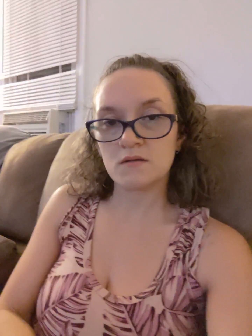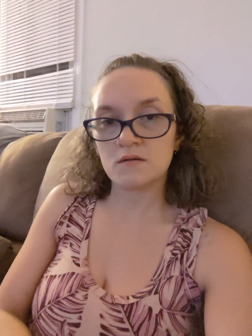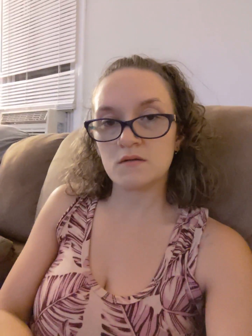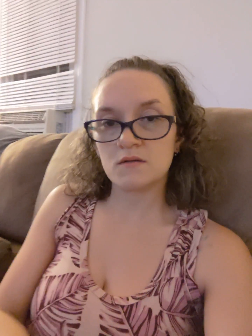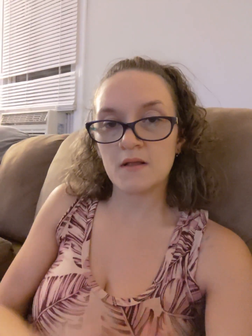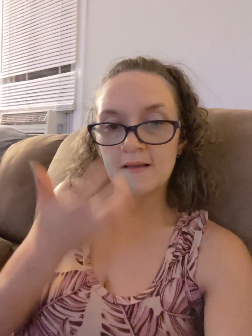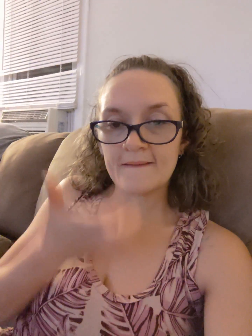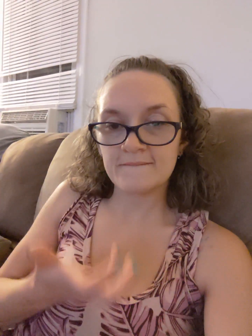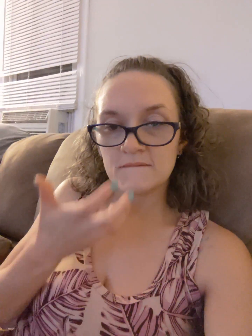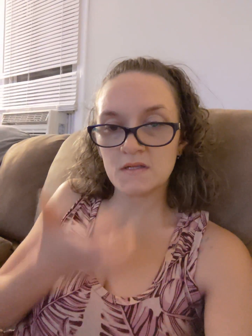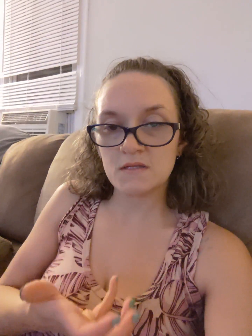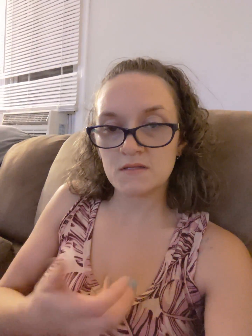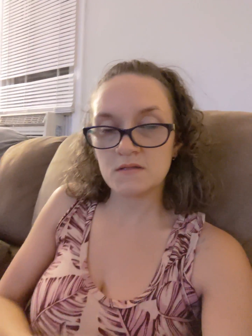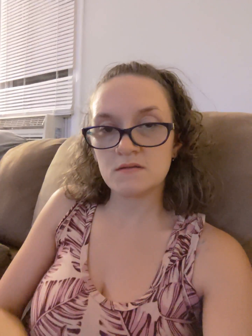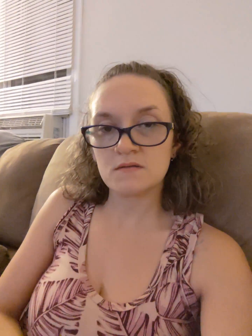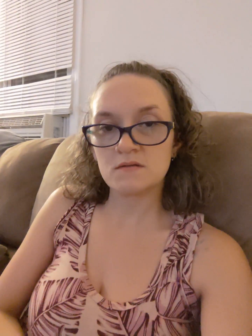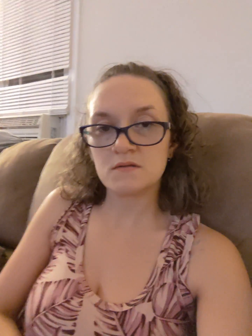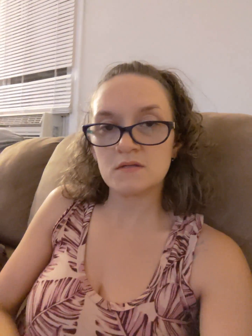heavy